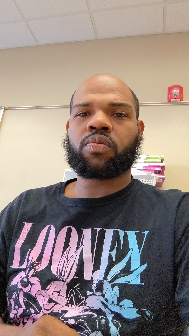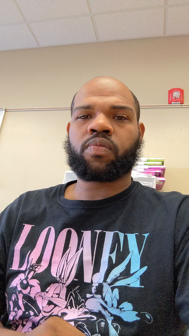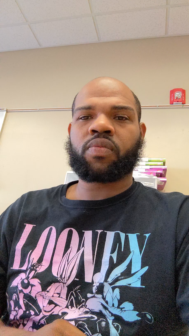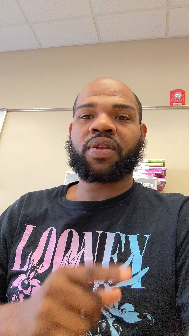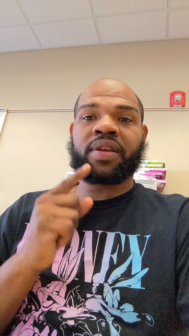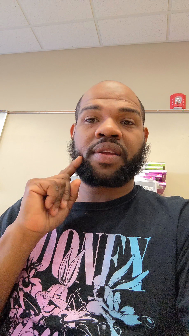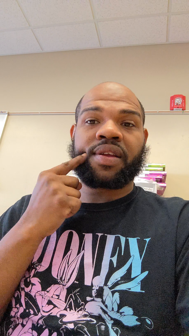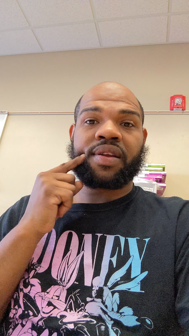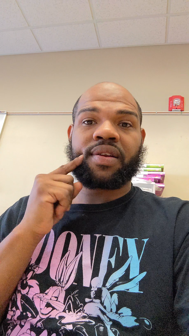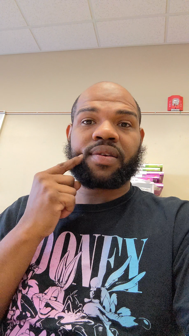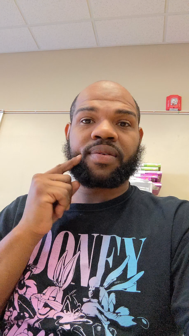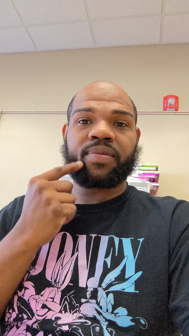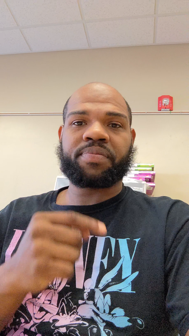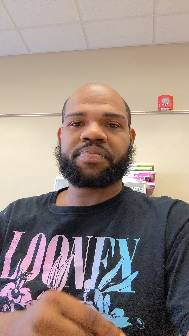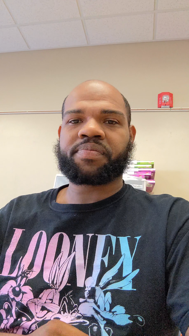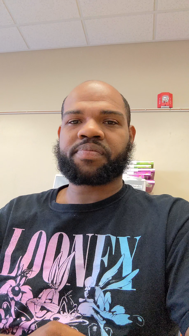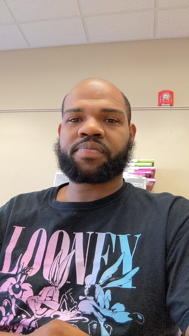candy